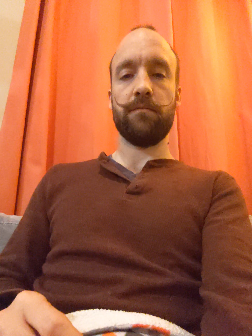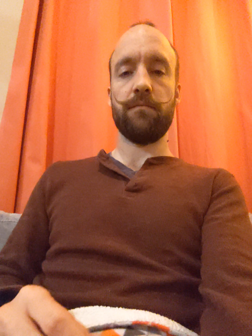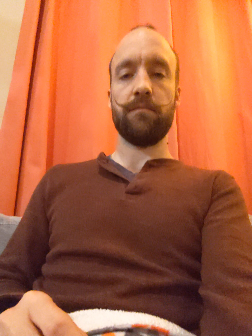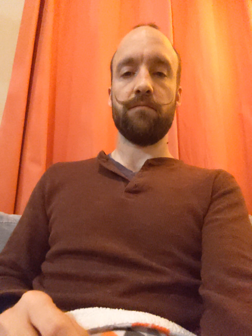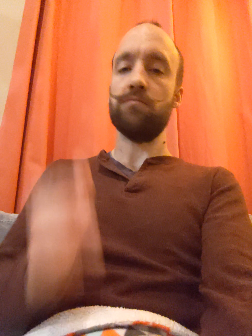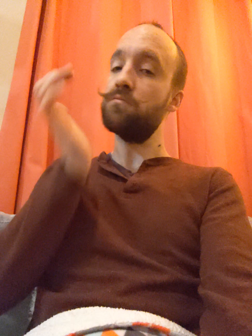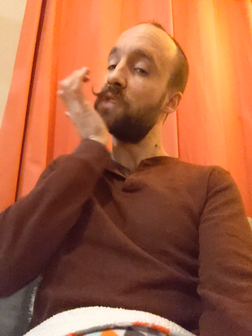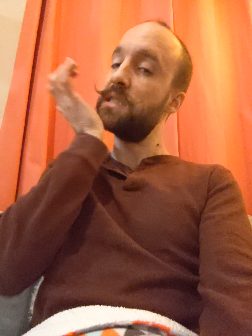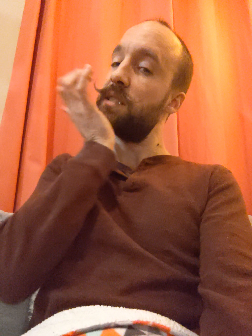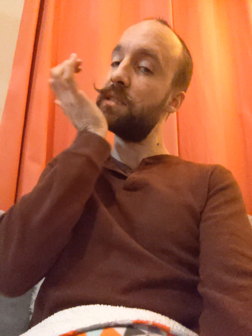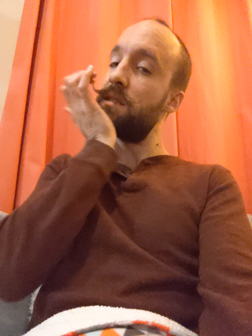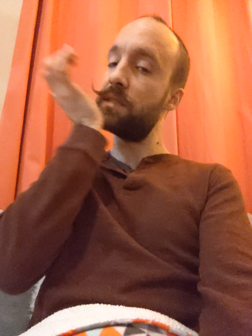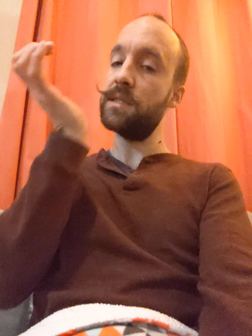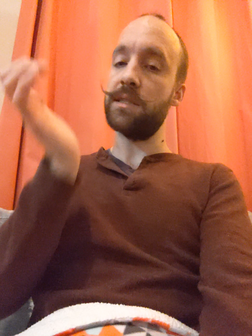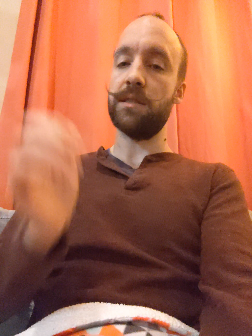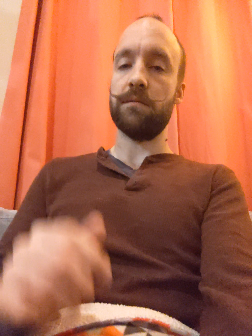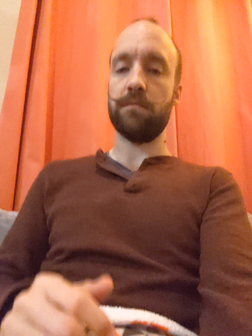grass